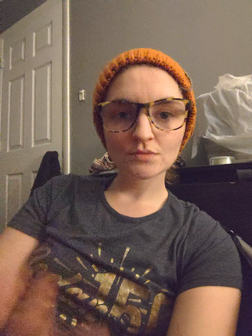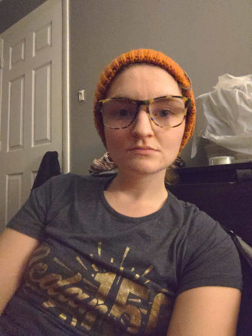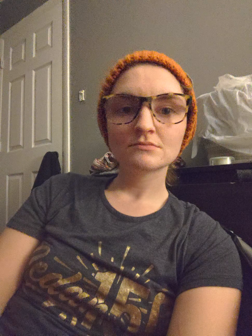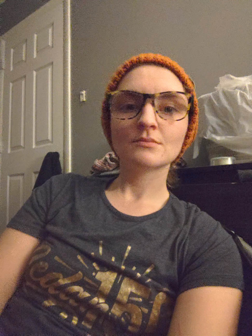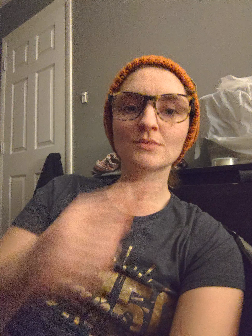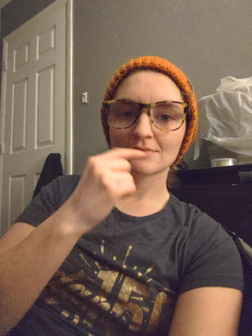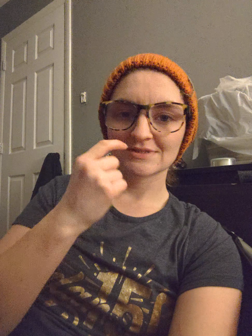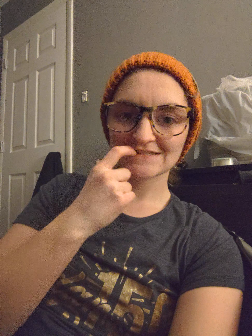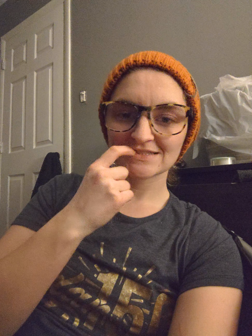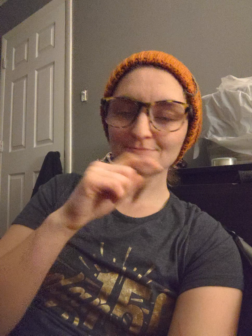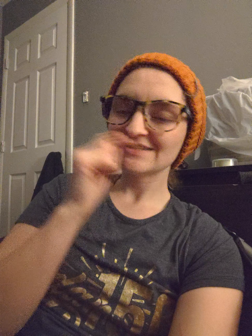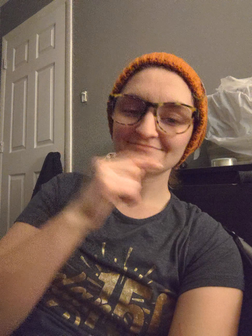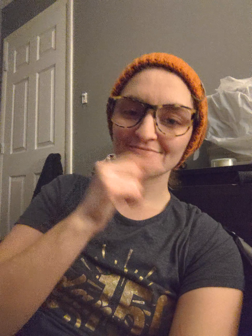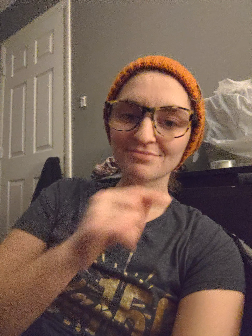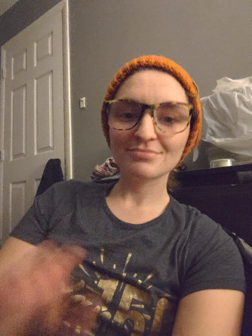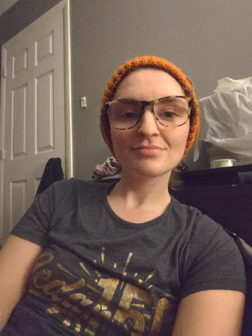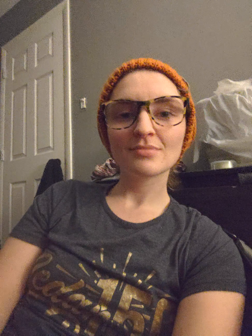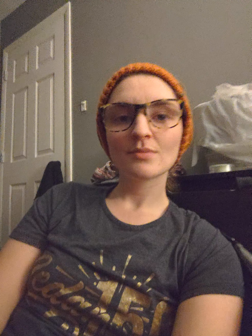toothbrush